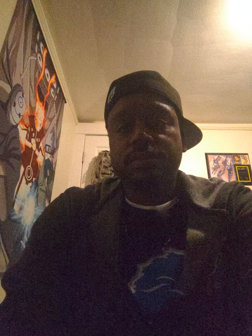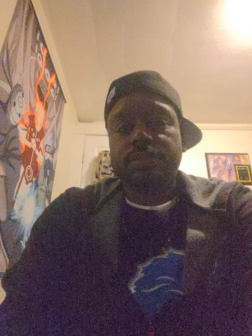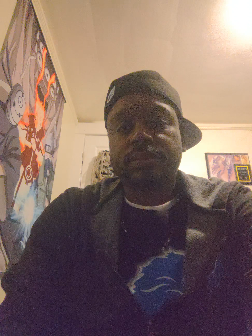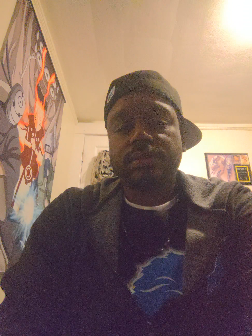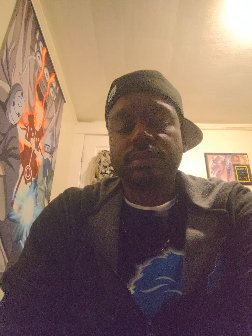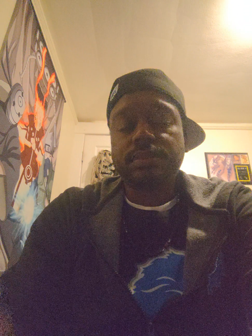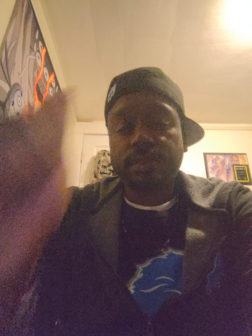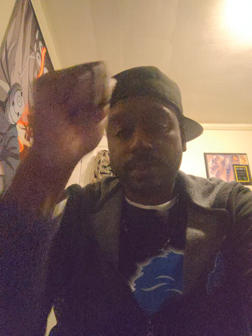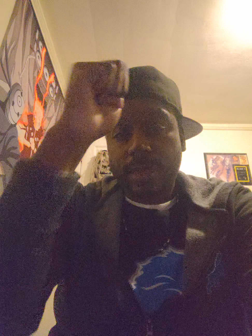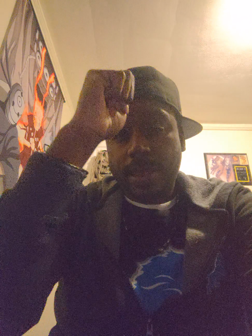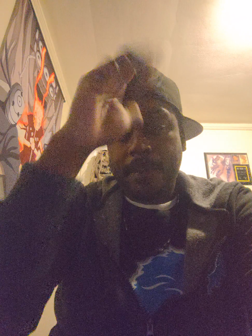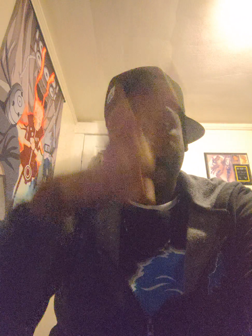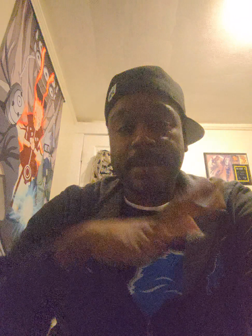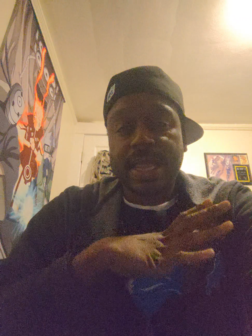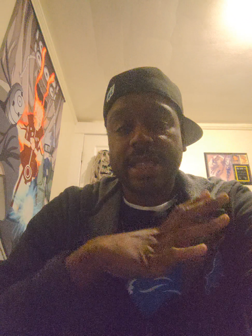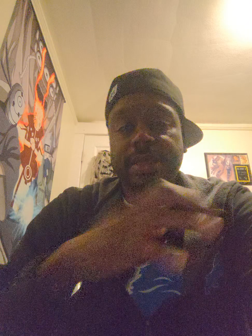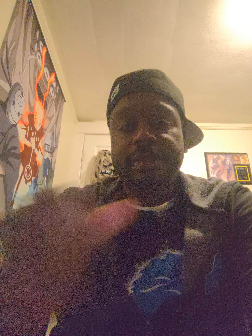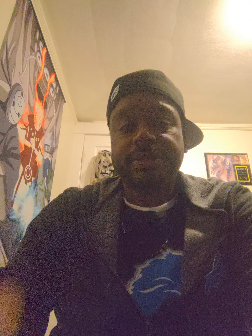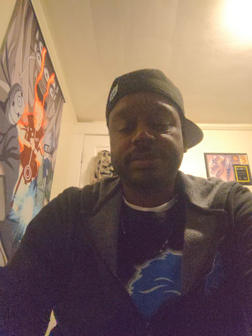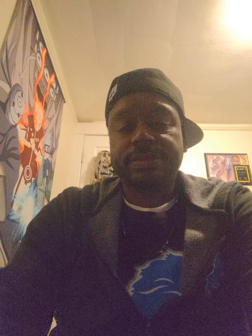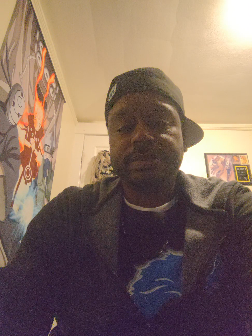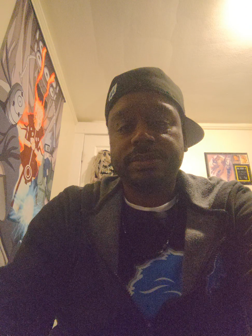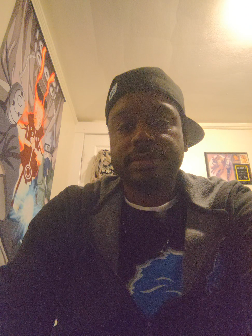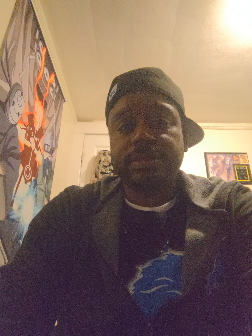man